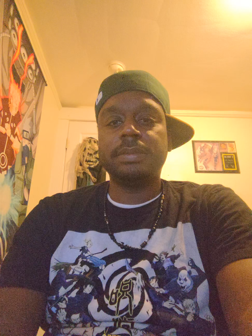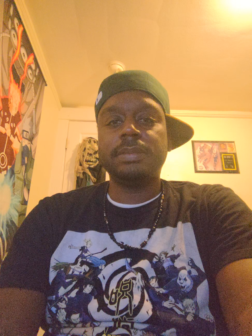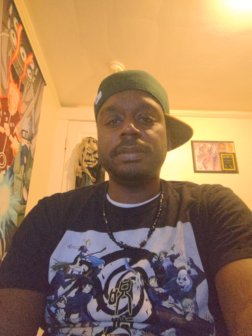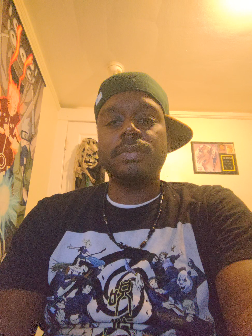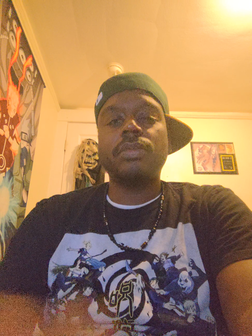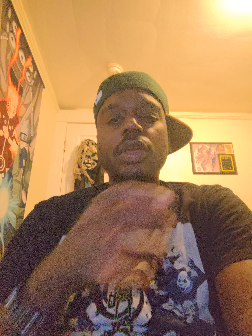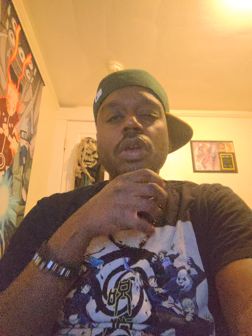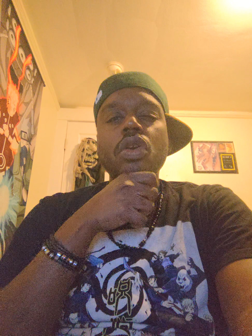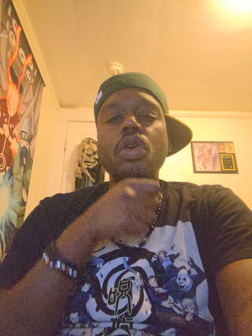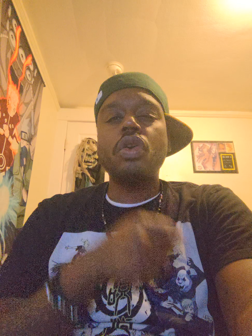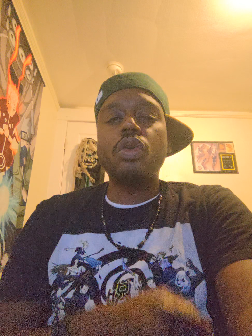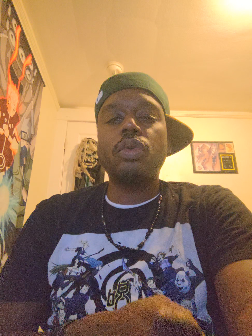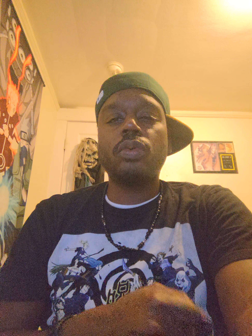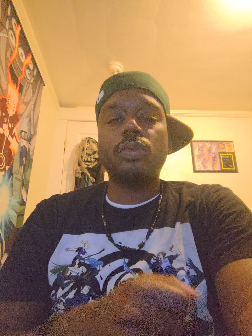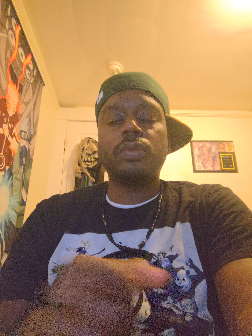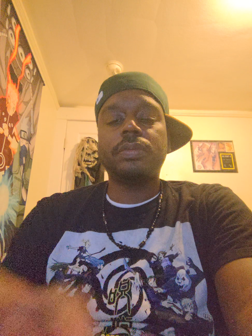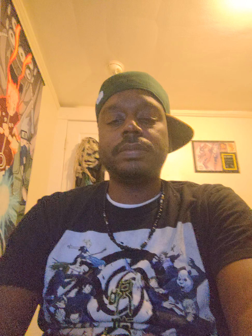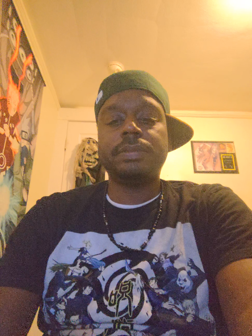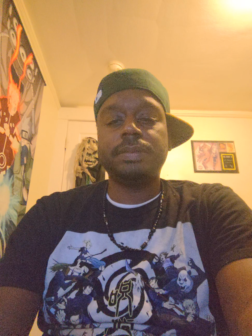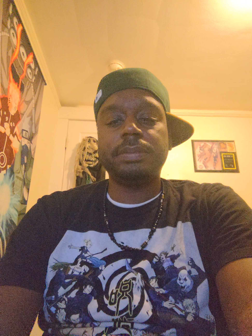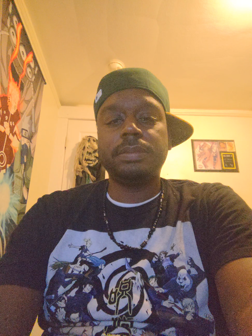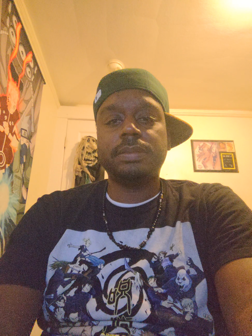old